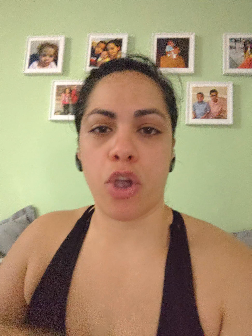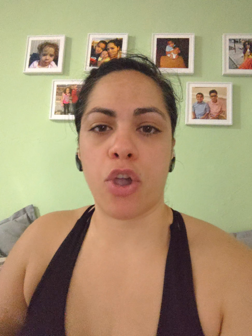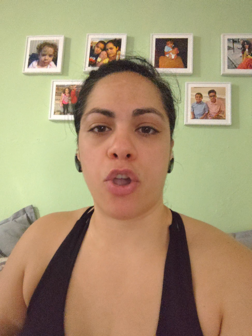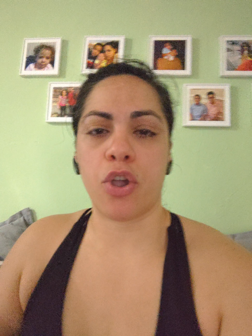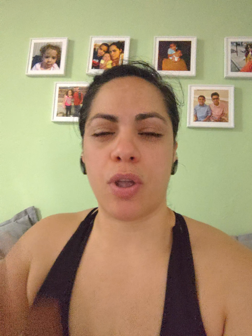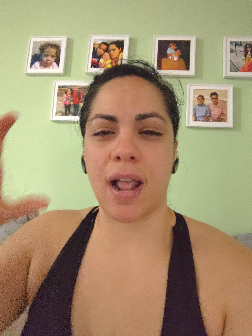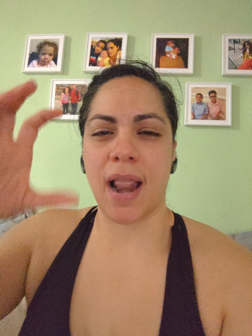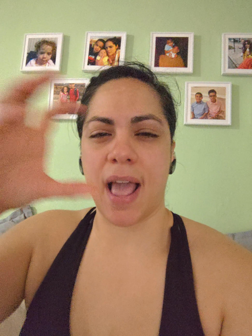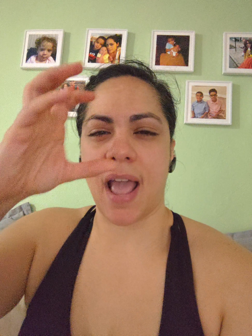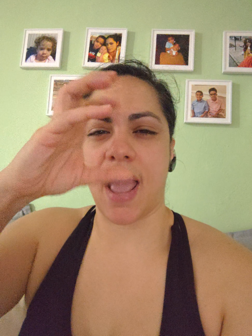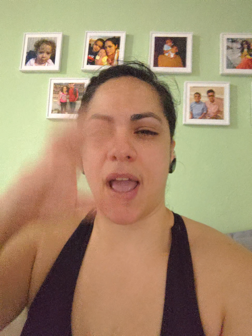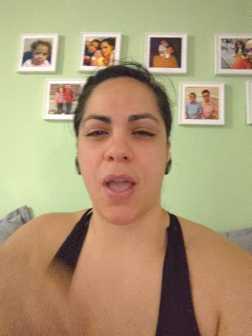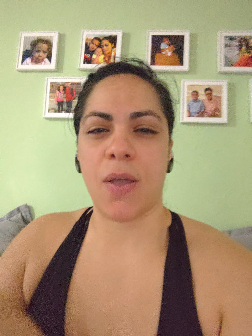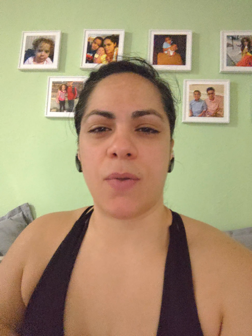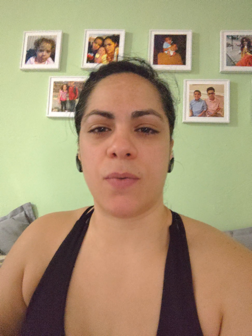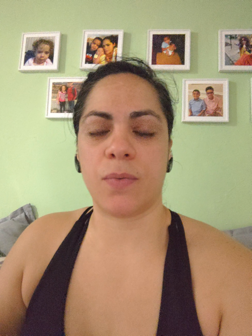cloud